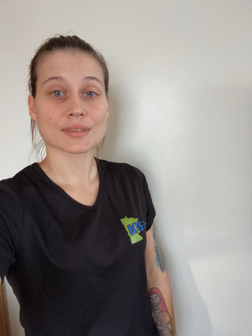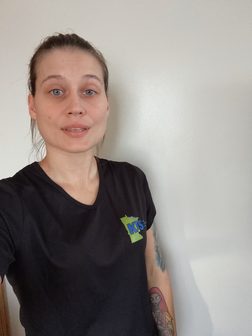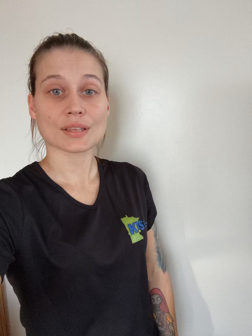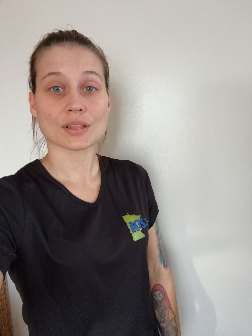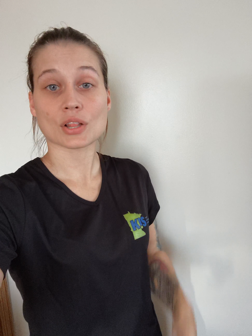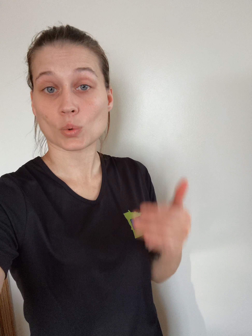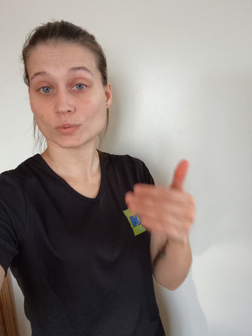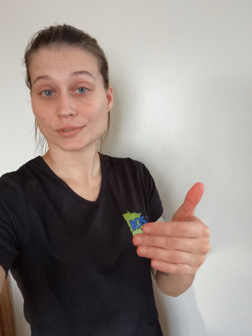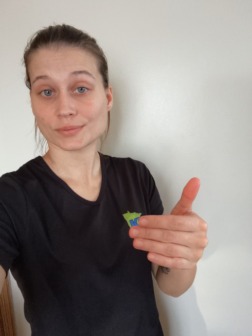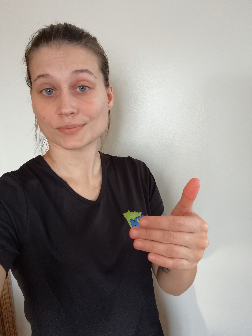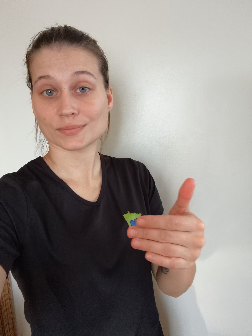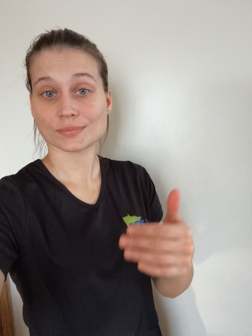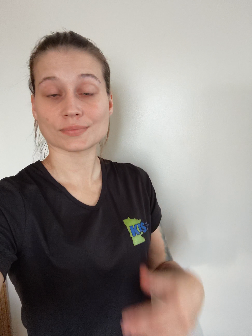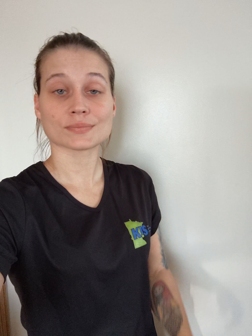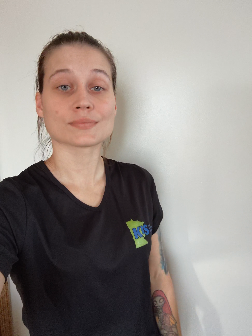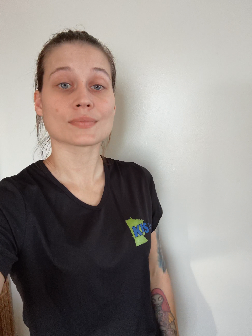close